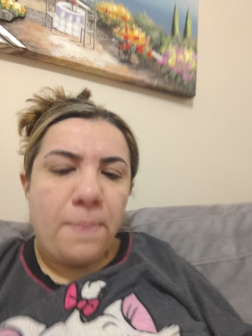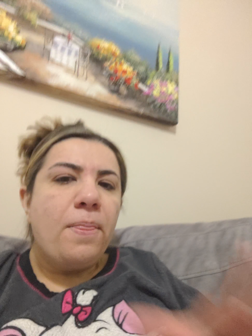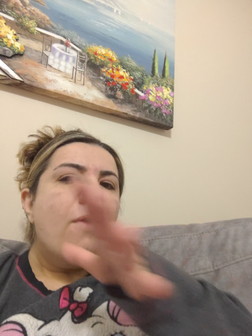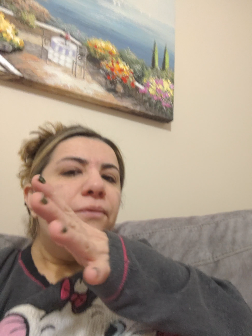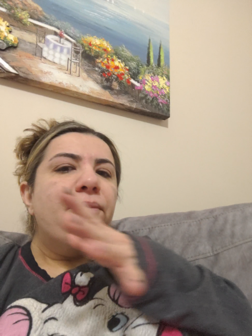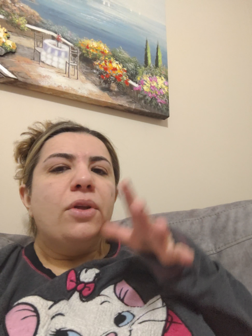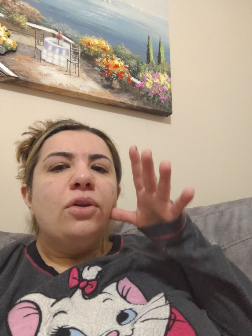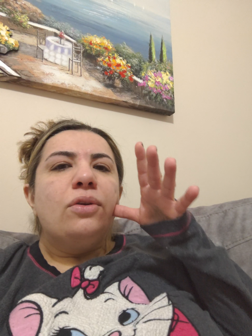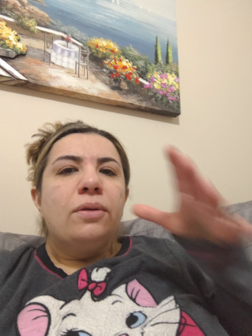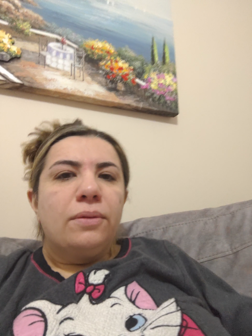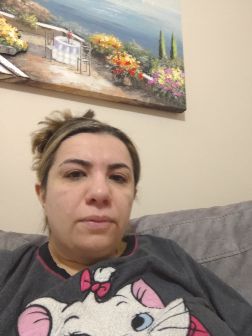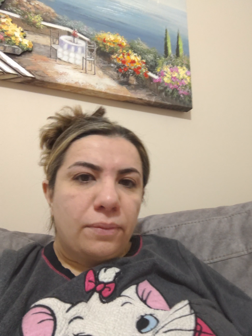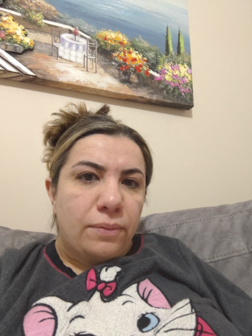farm